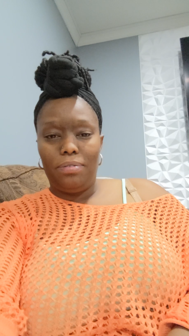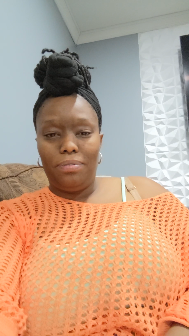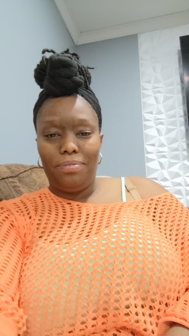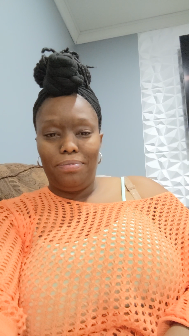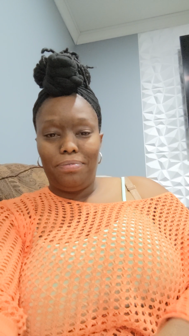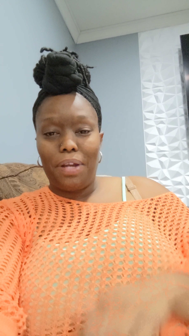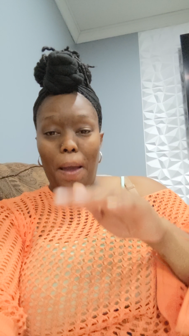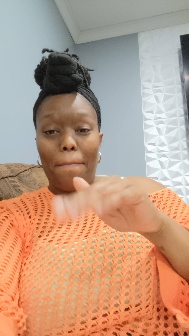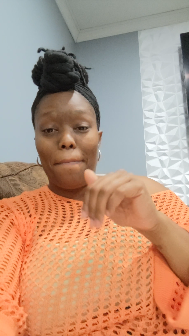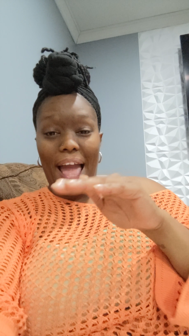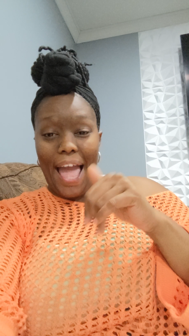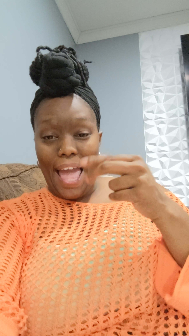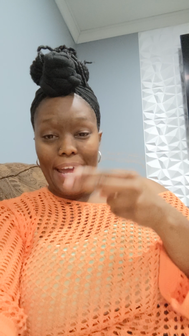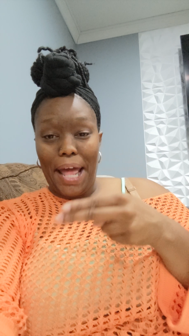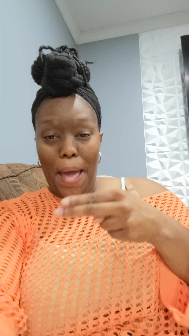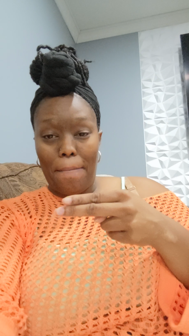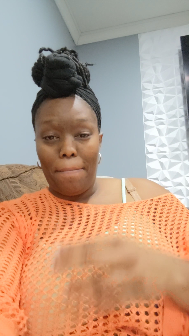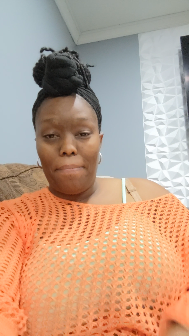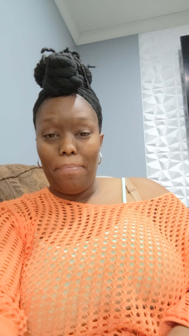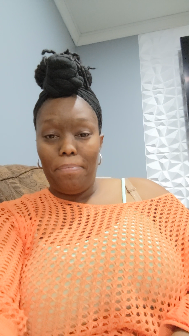pet's name